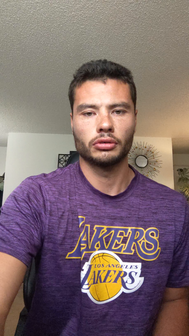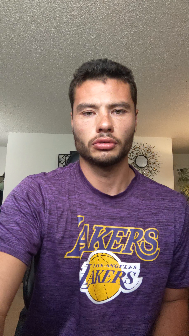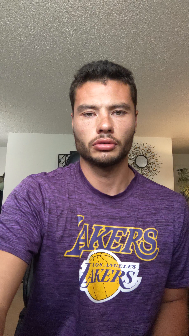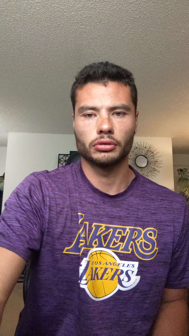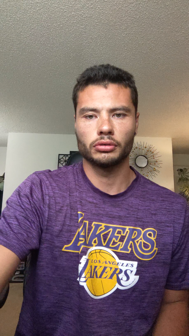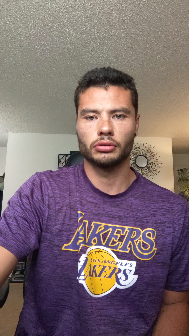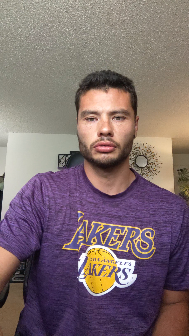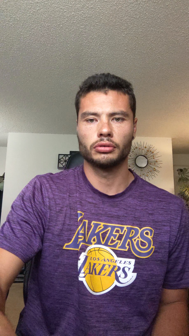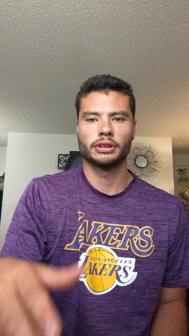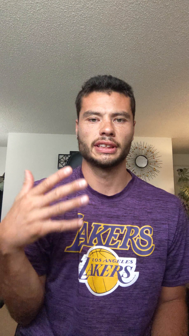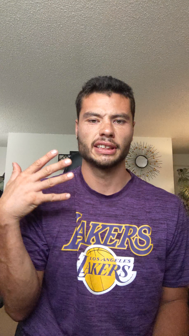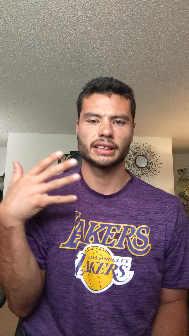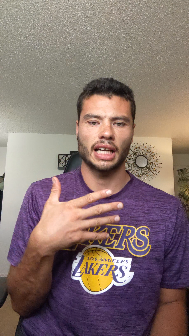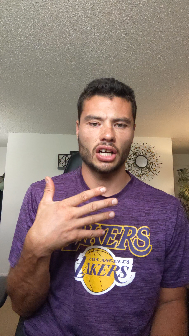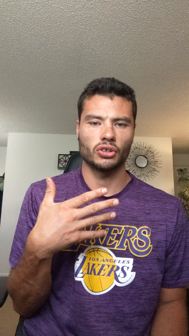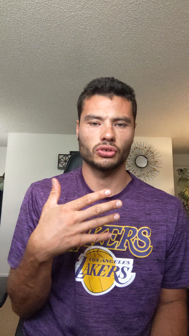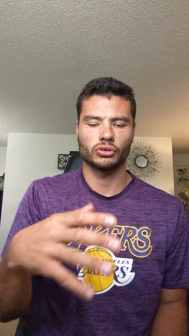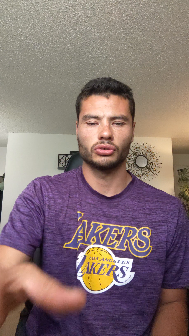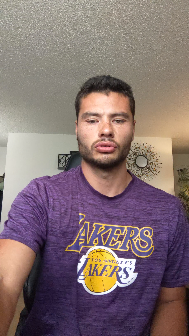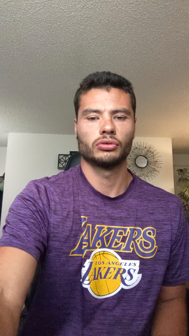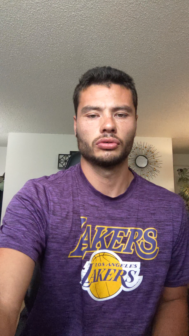scared